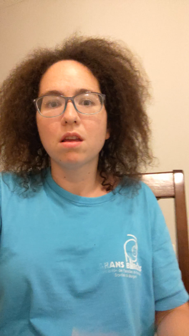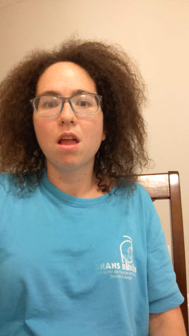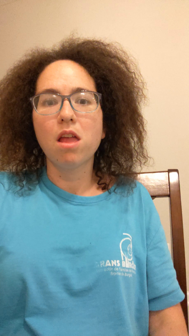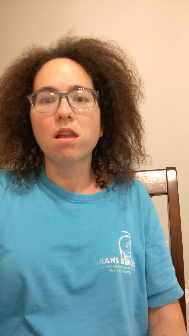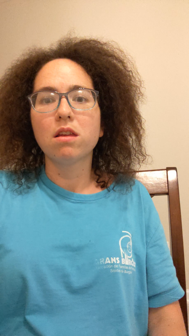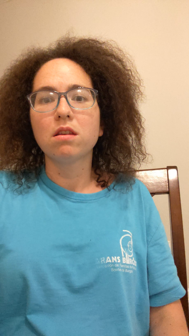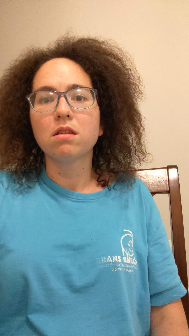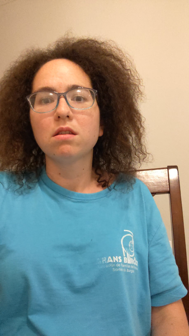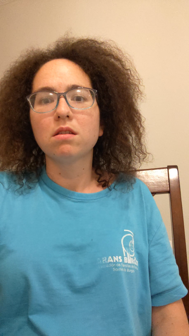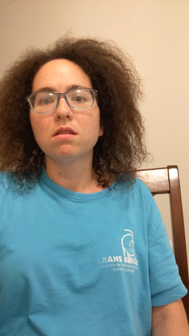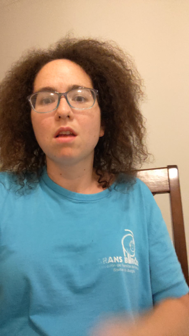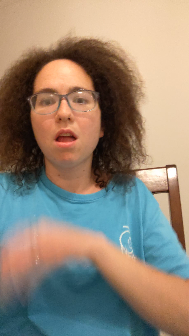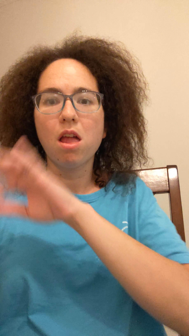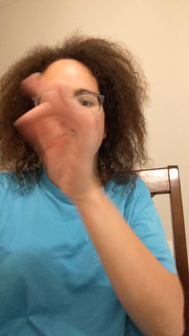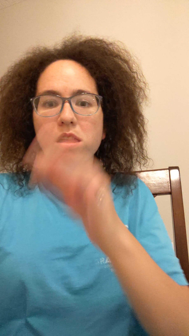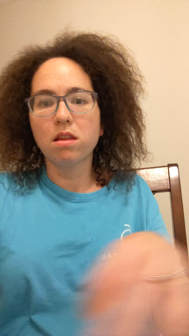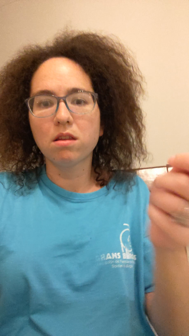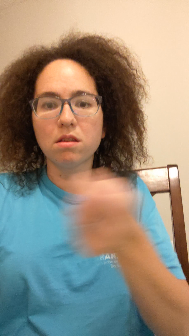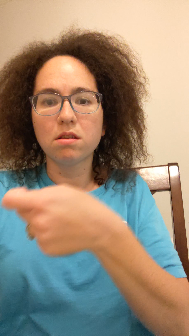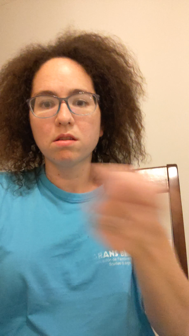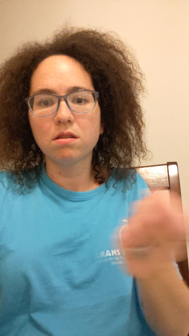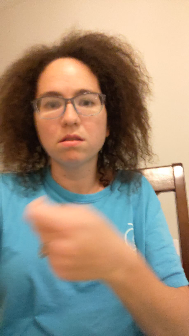hose